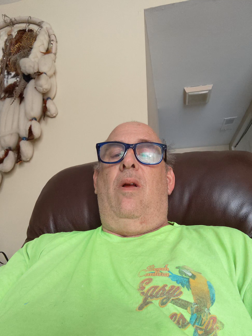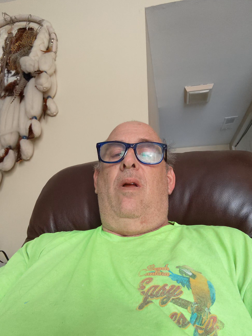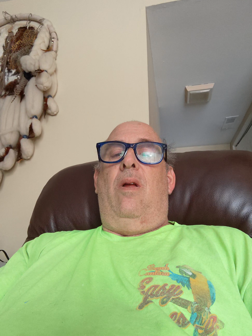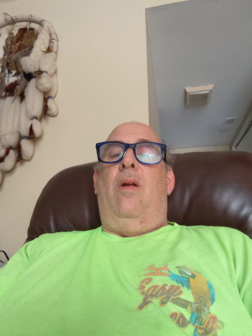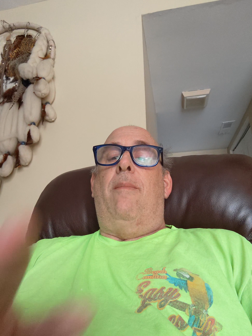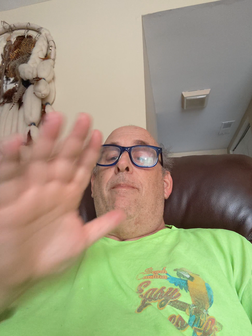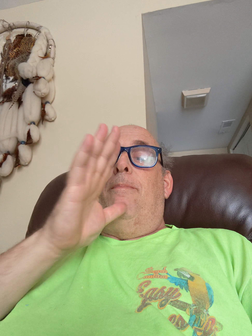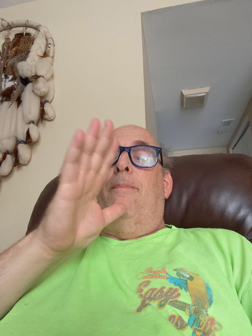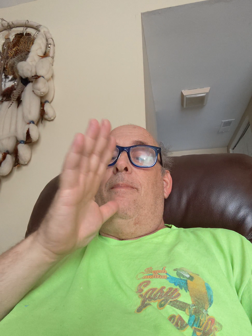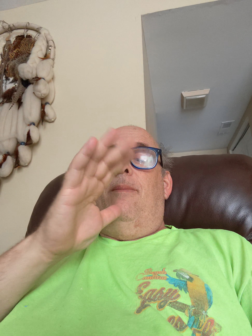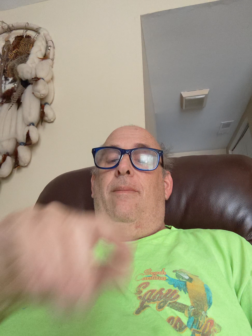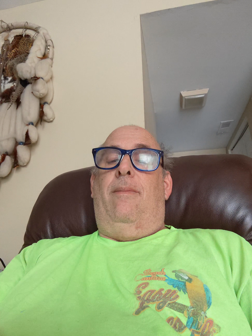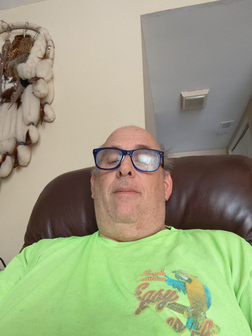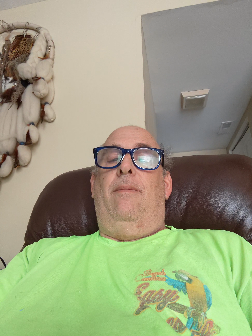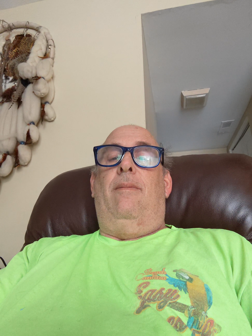mom